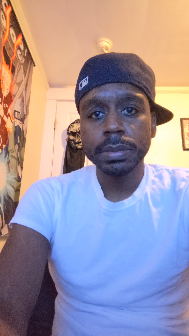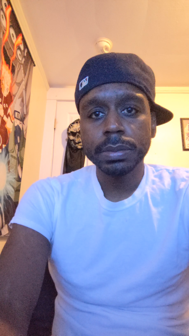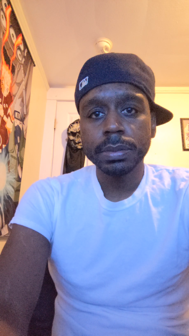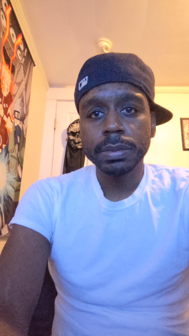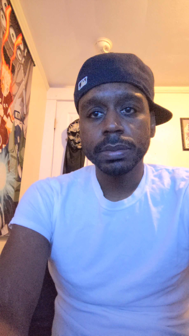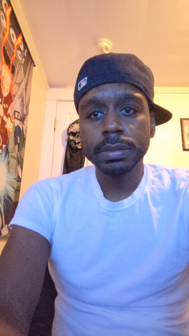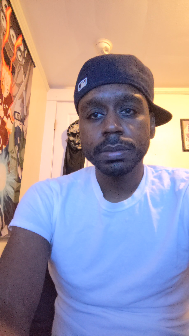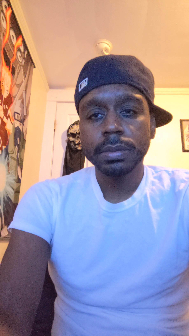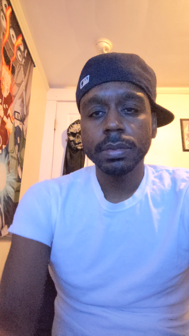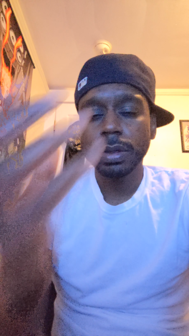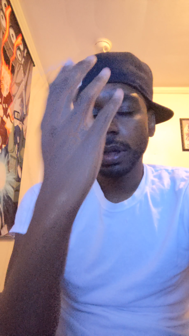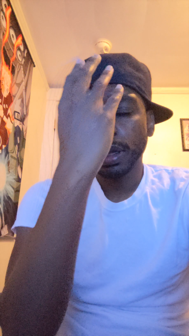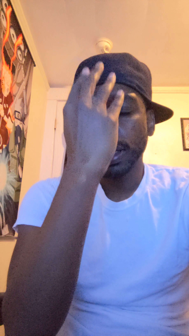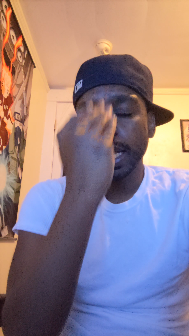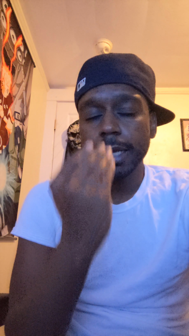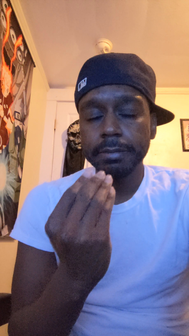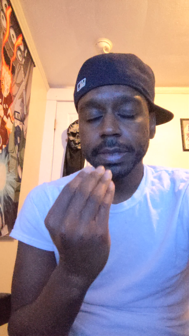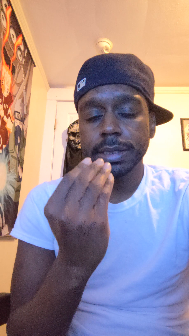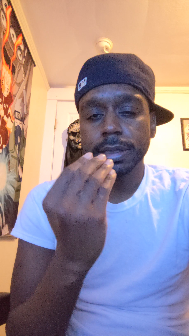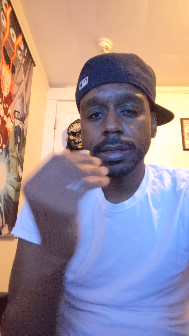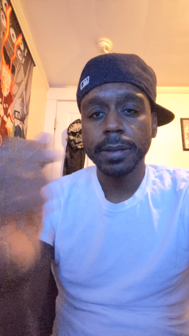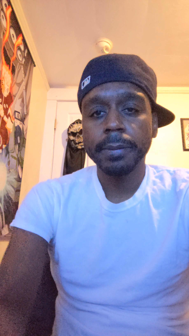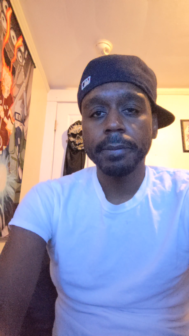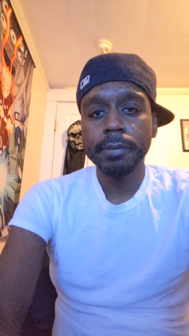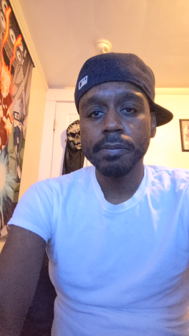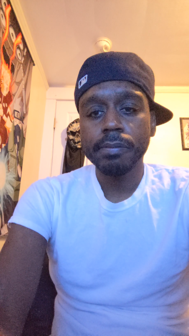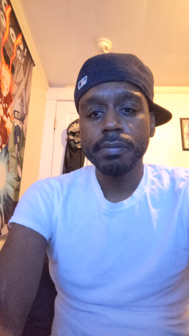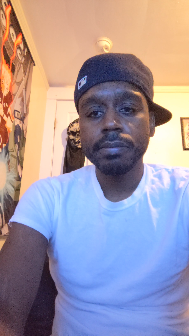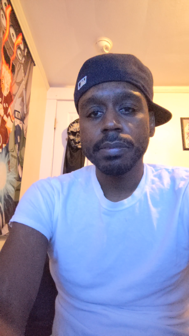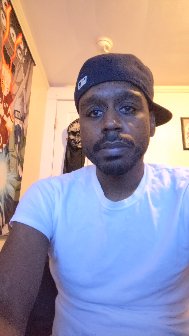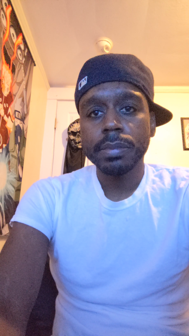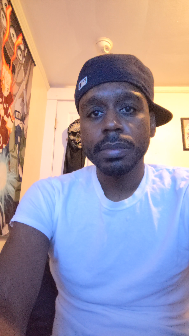asleep